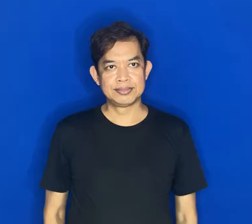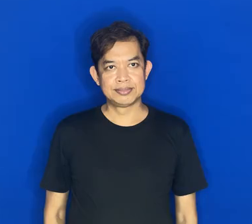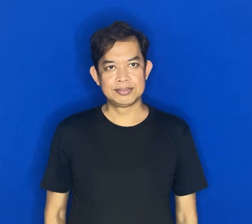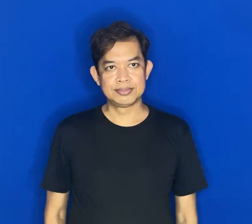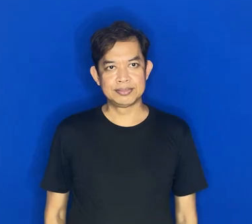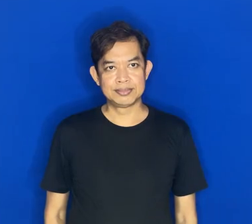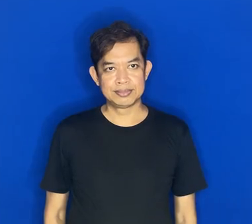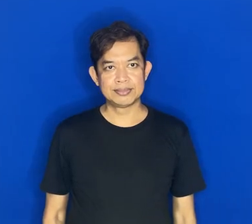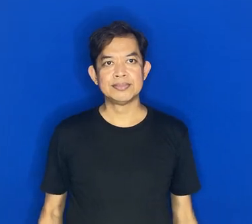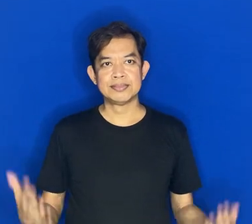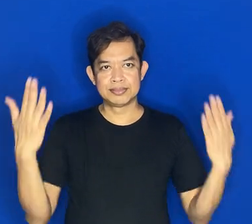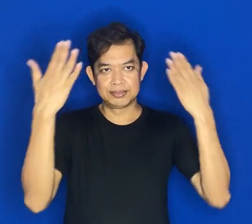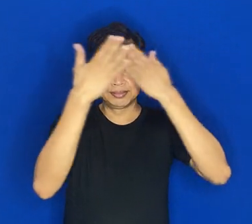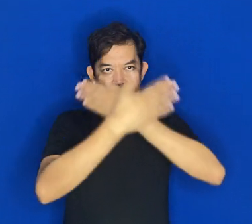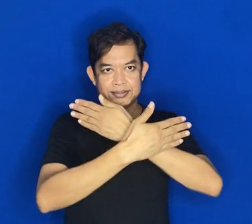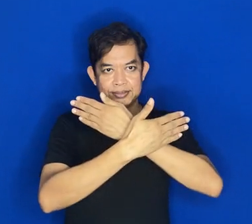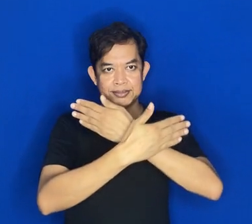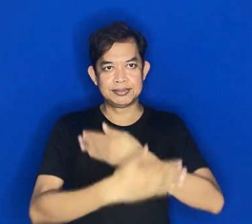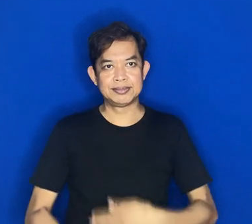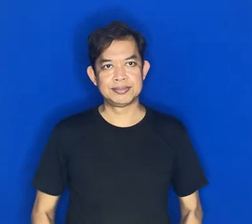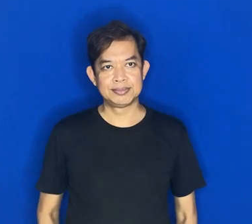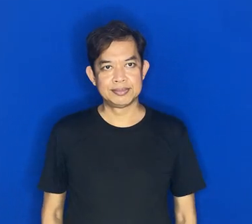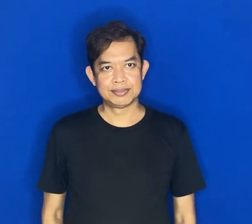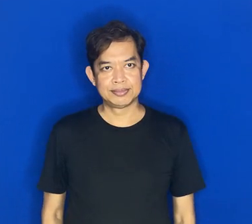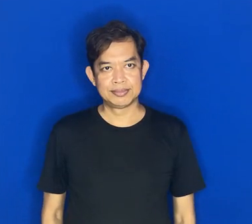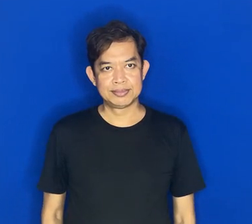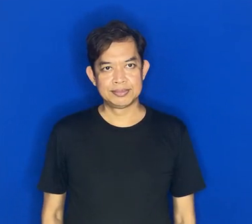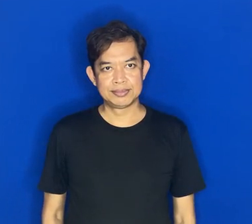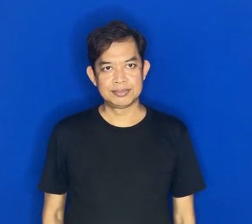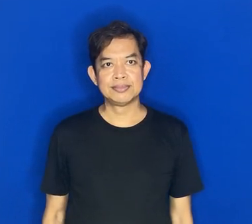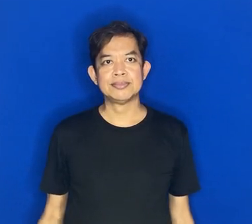dark